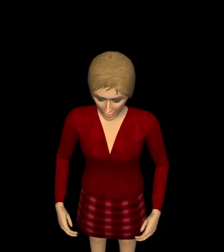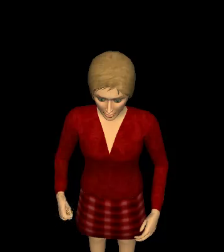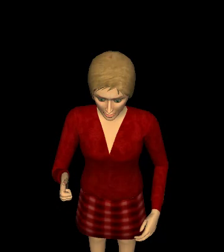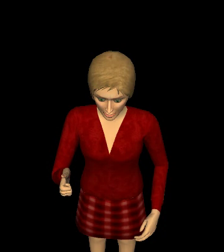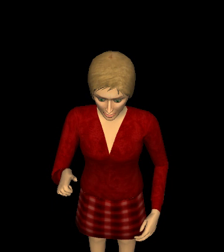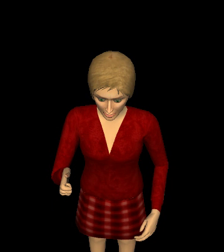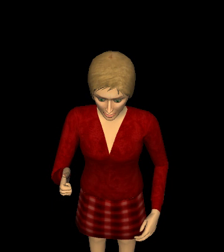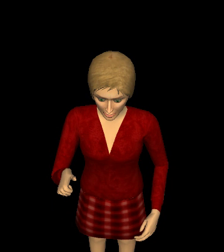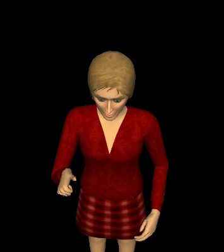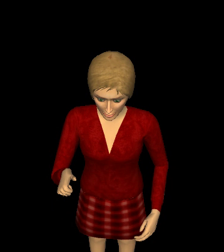أول